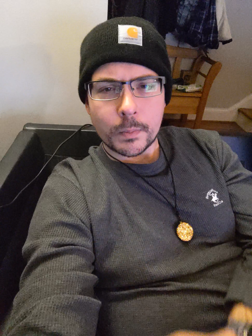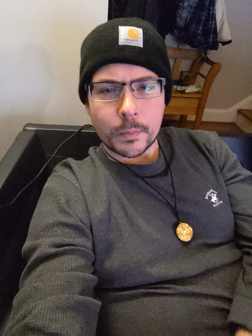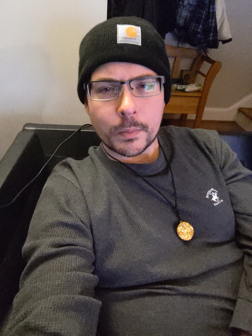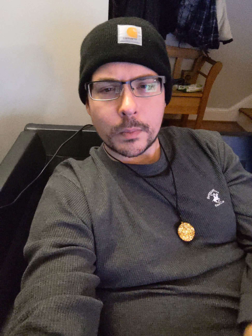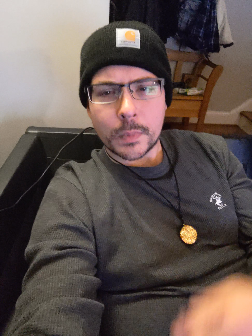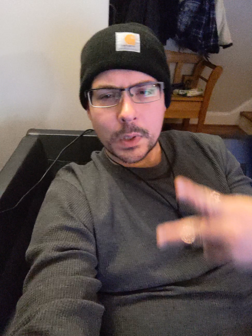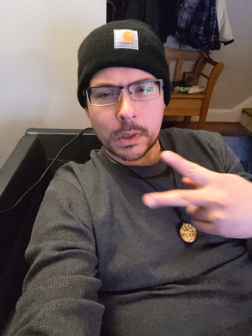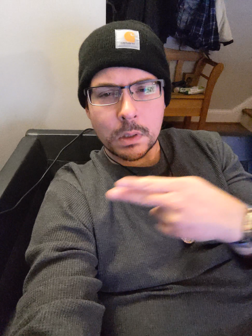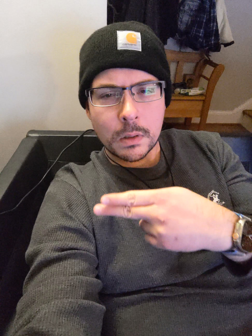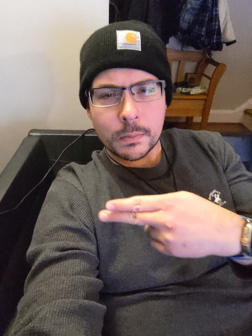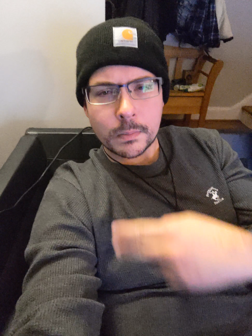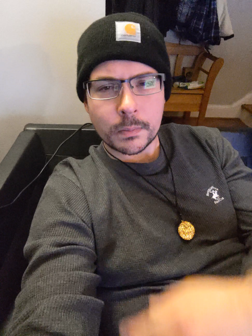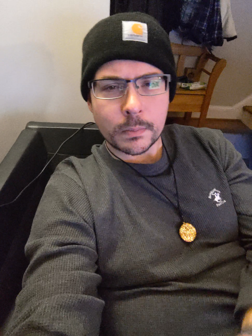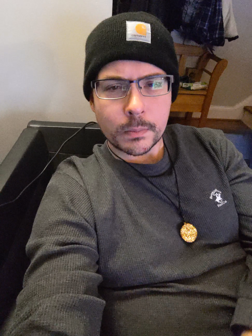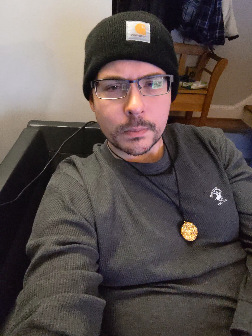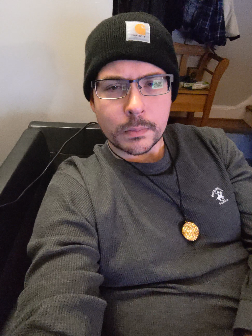cut